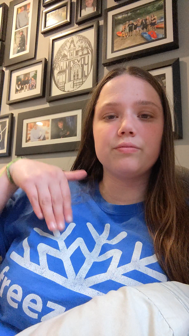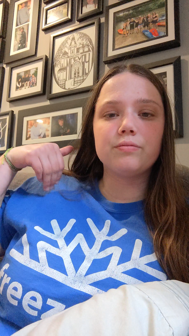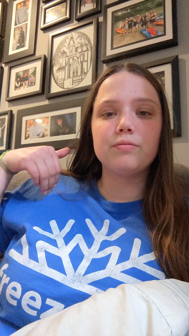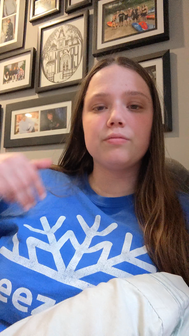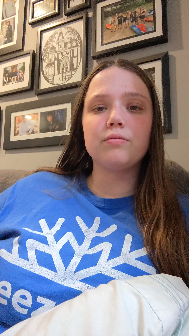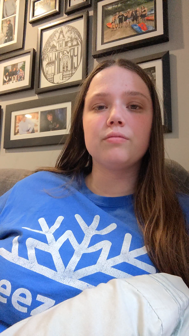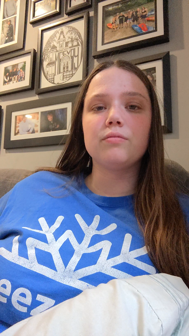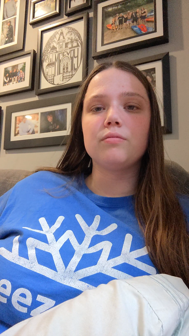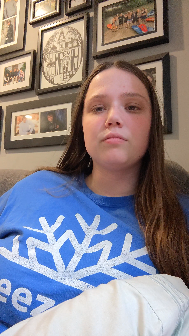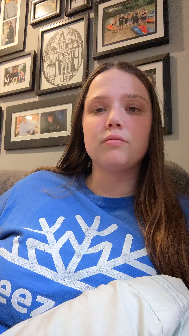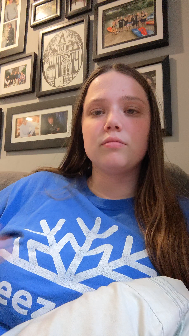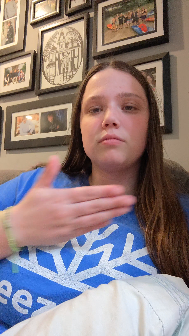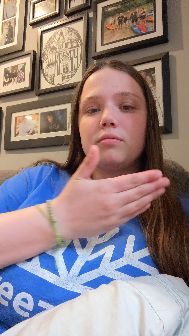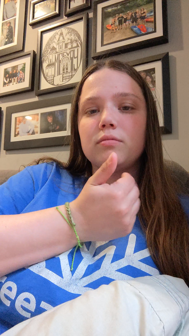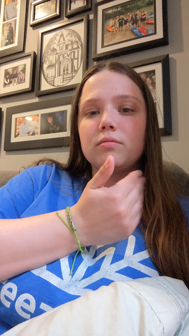butterfly